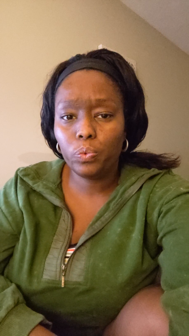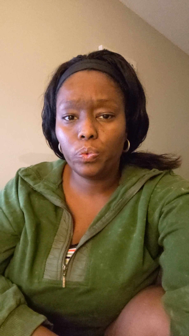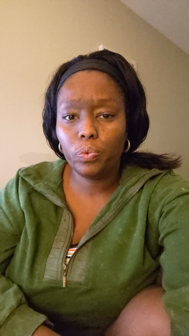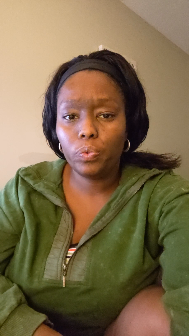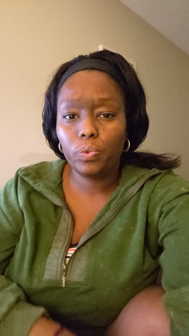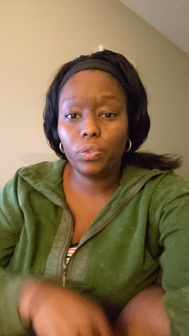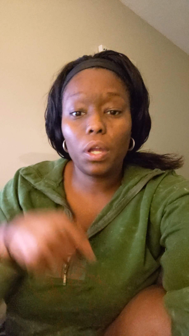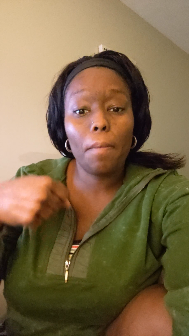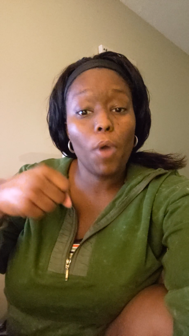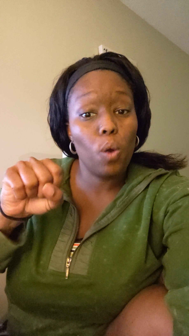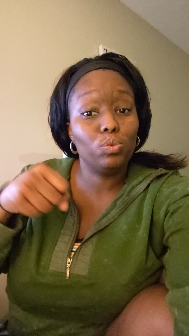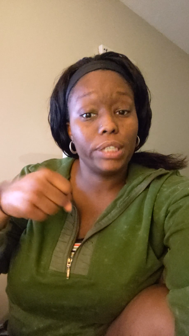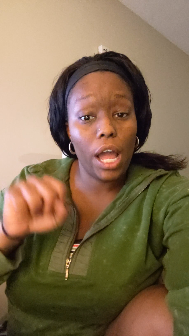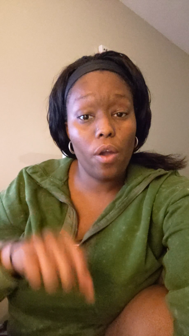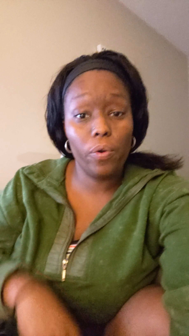motorcycle